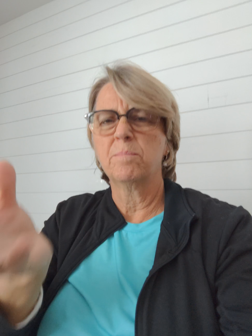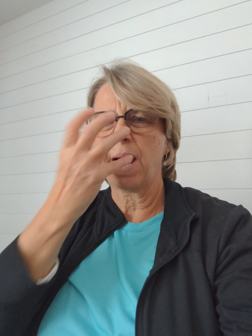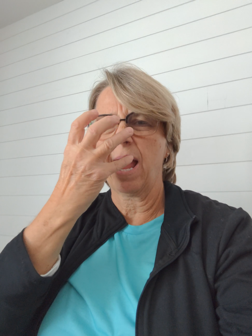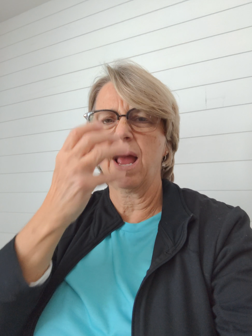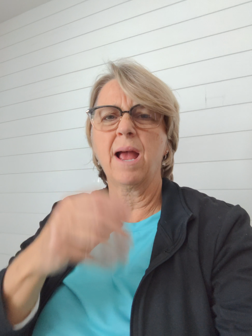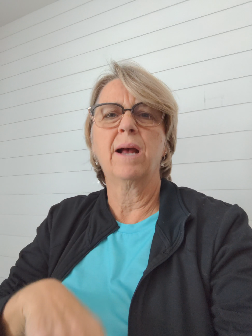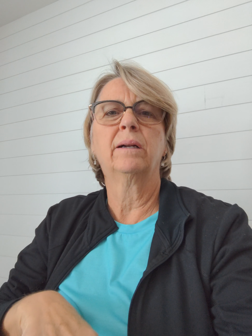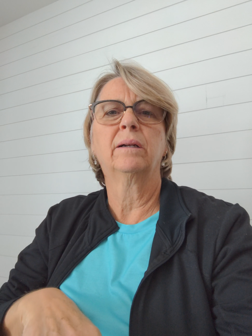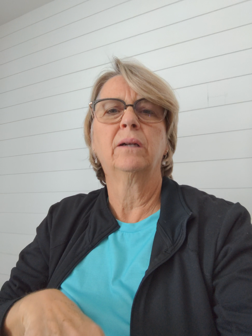mad